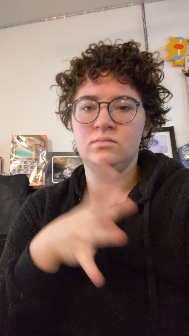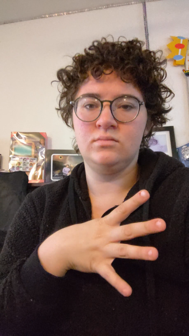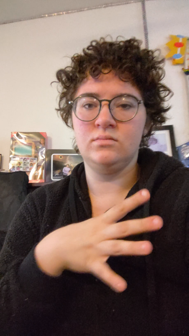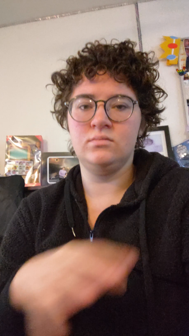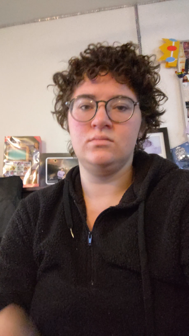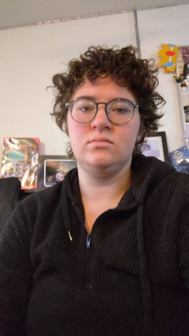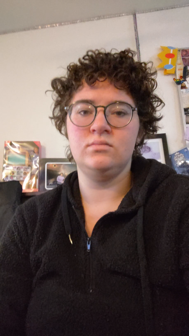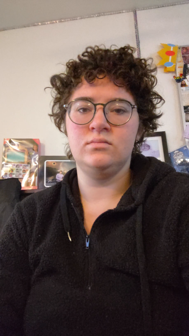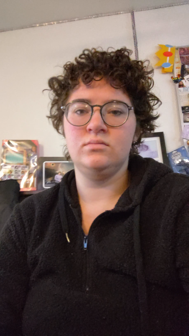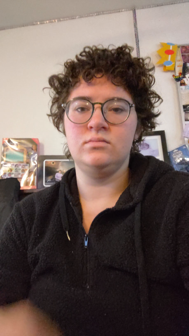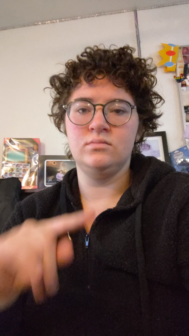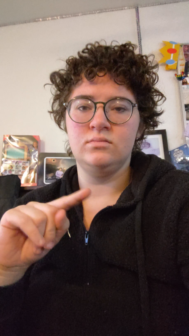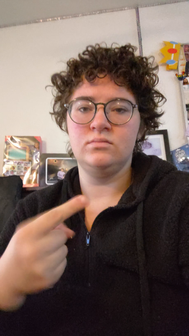hurt